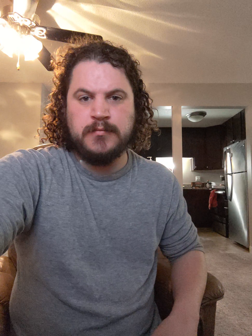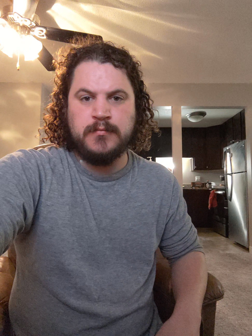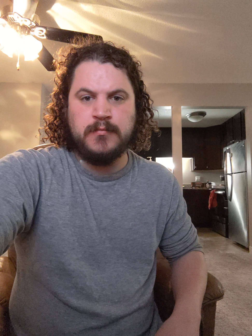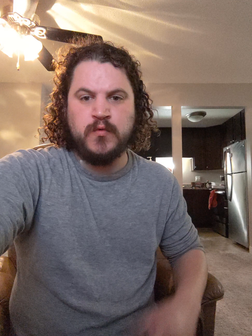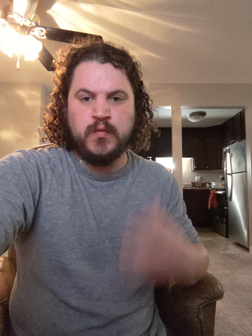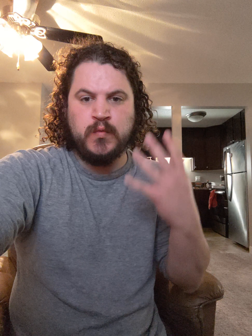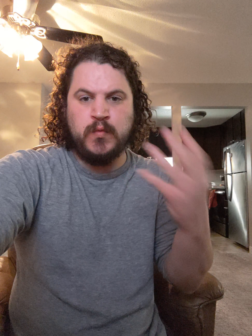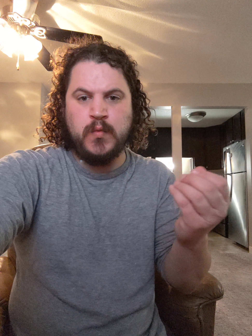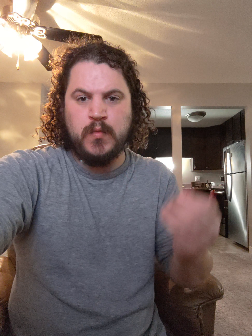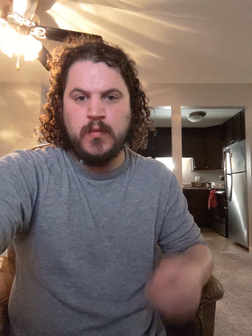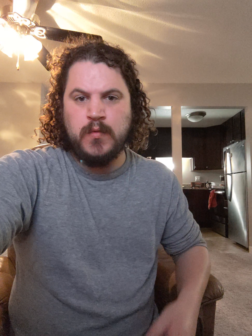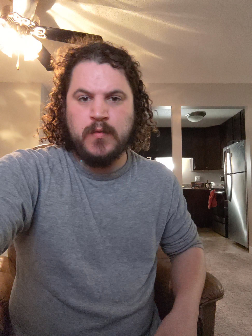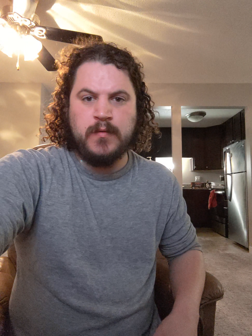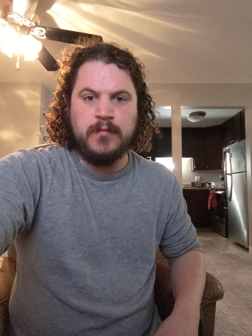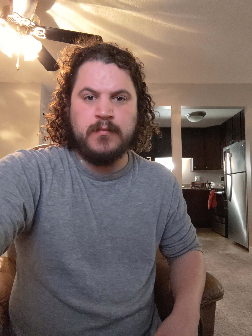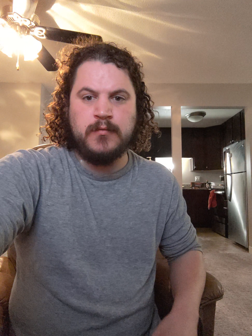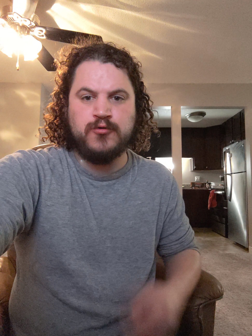go